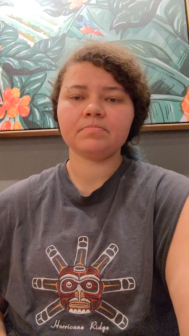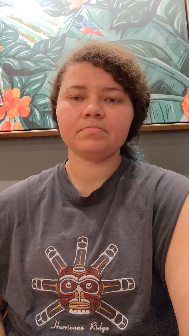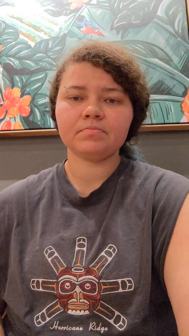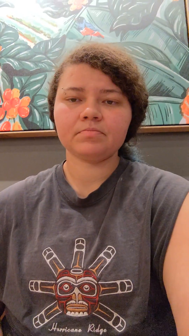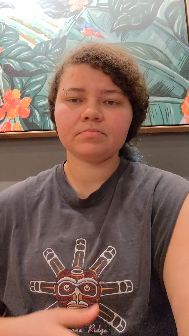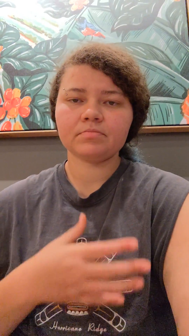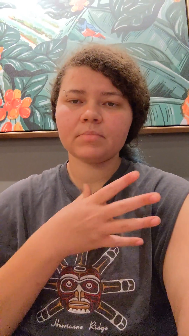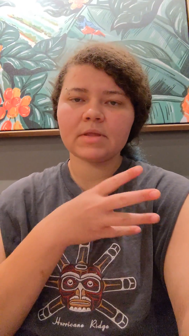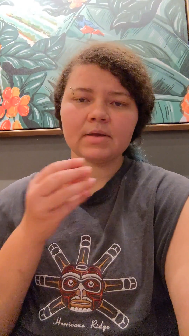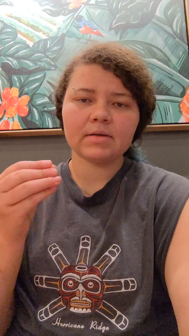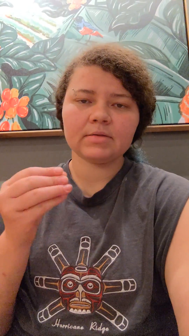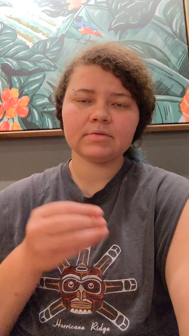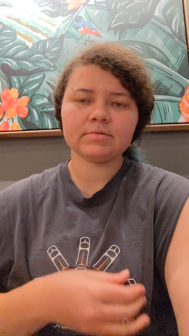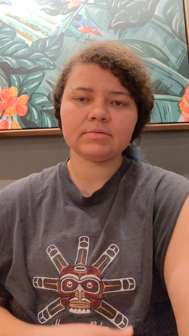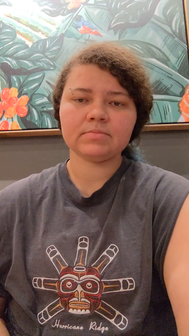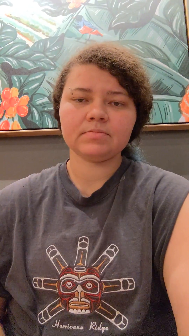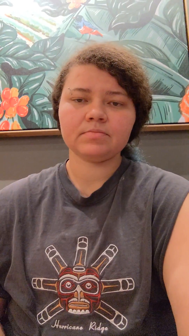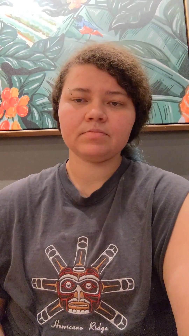and